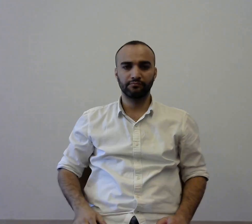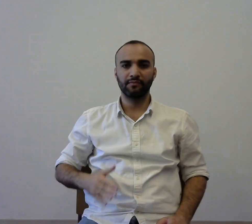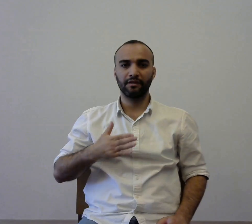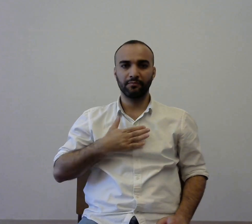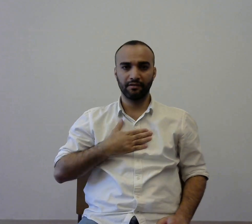mən